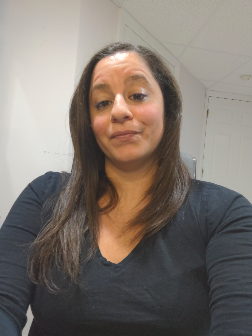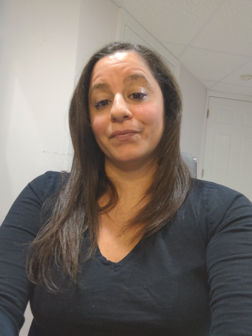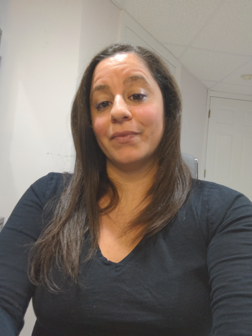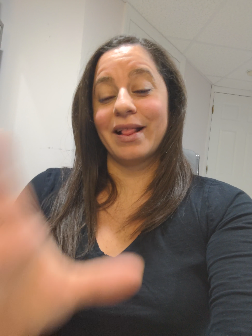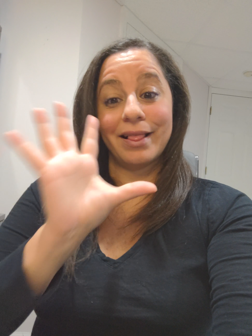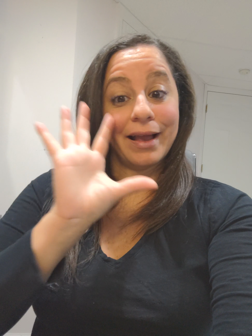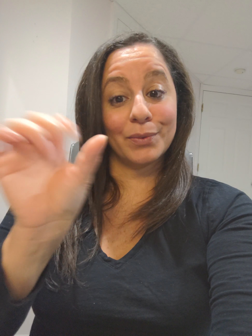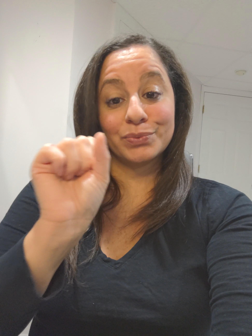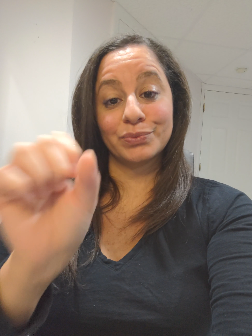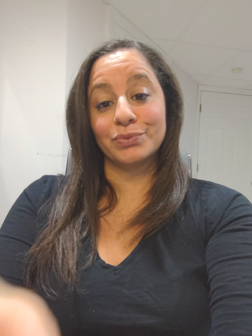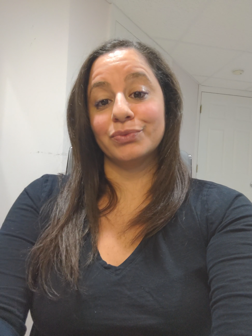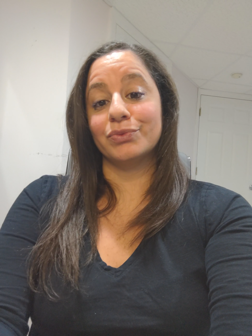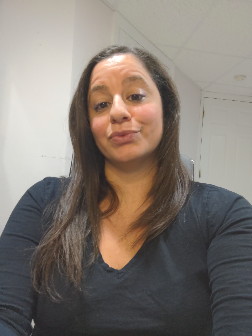loud